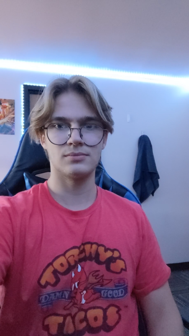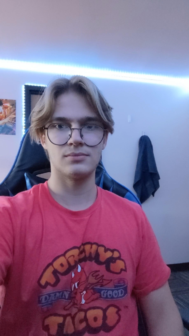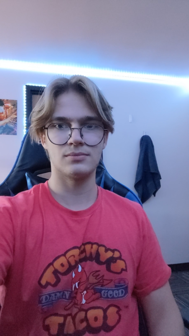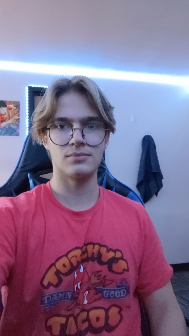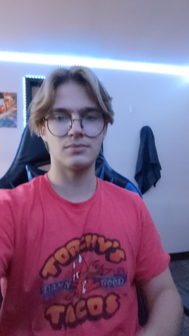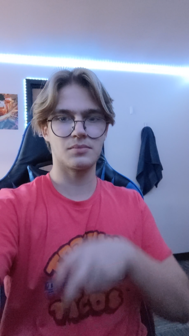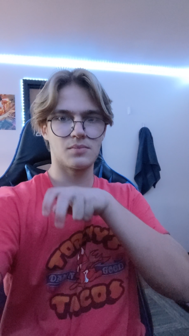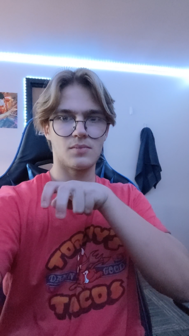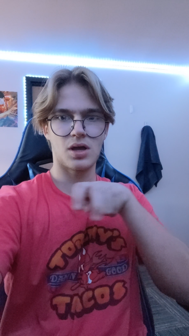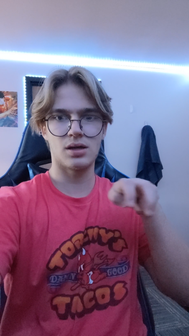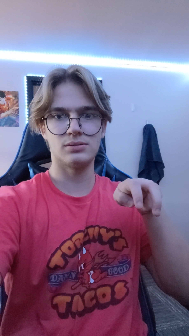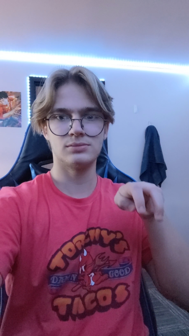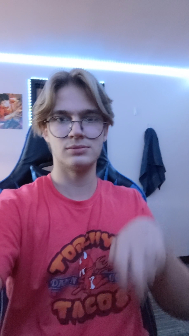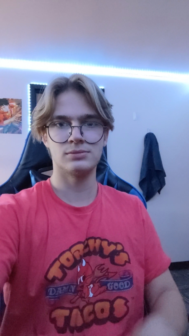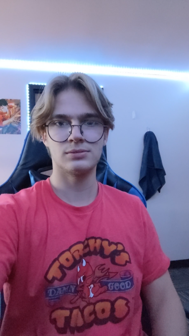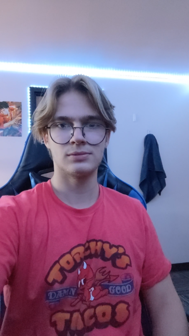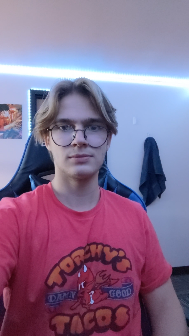porch